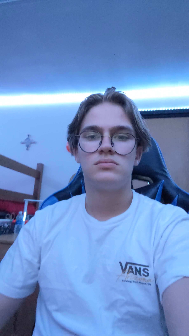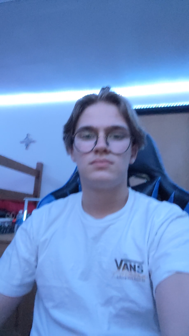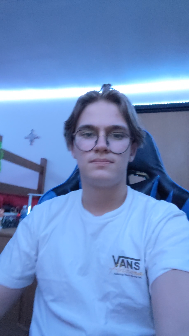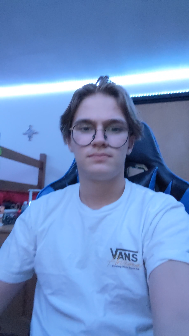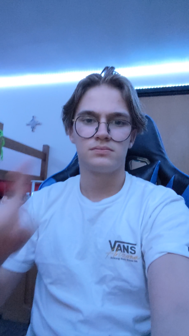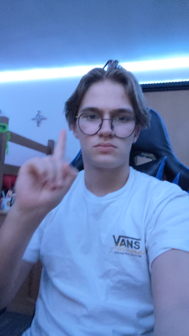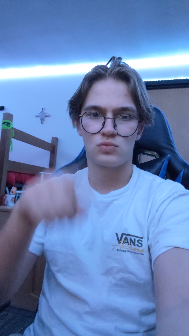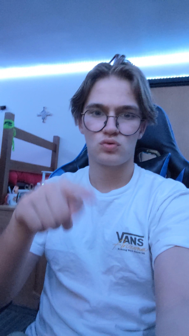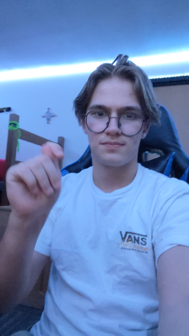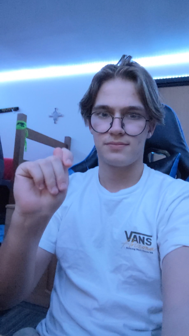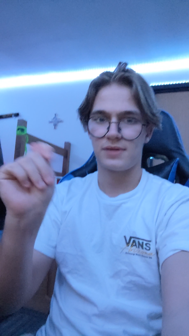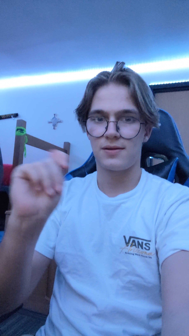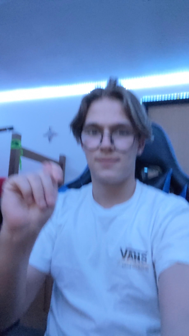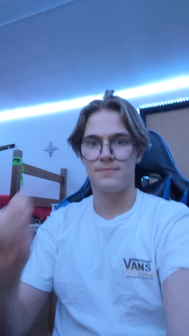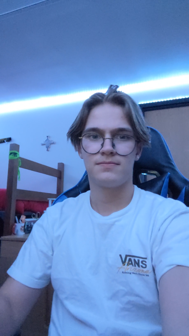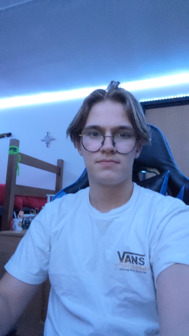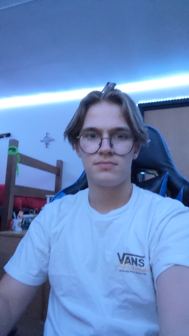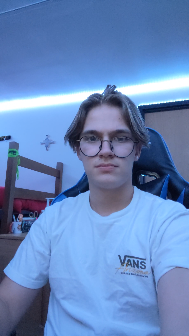go potty